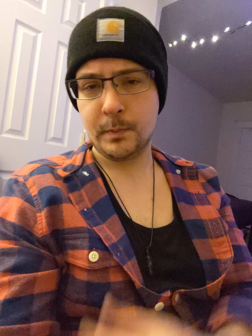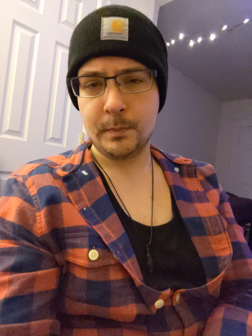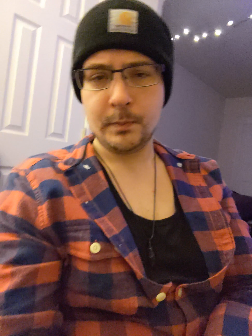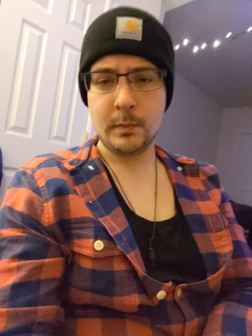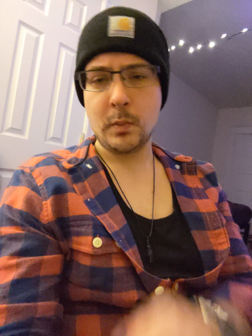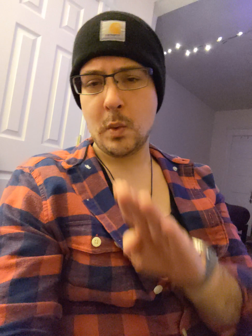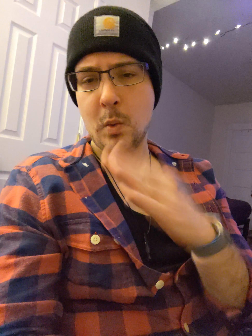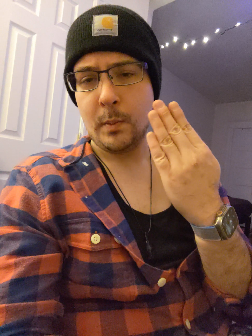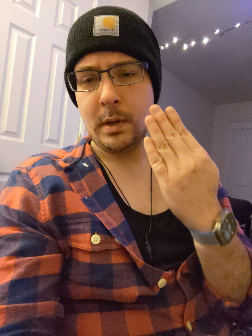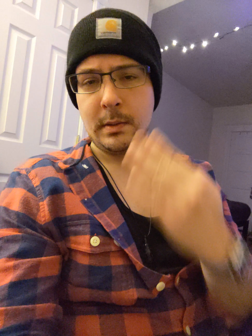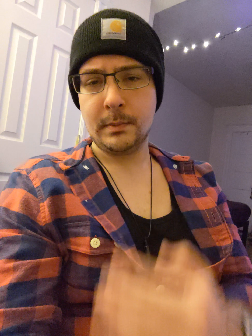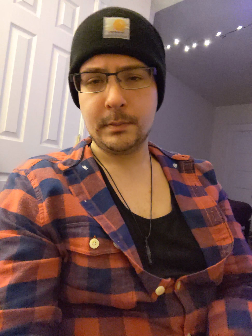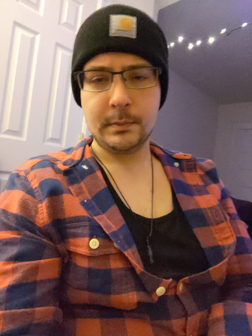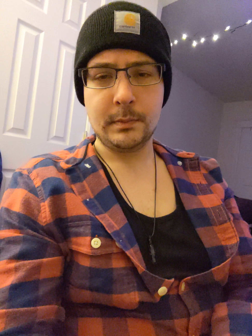open